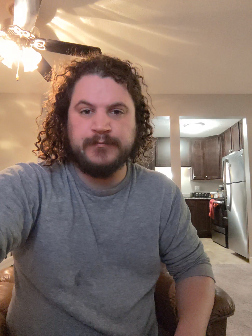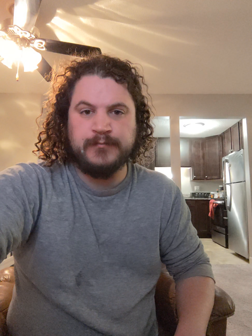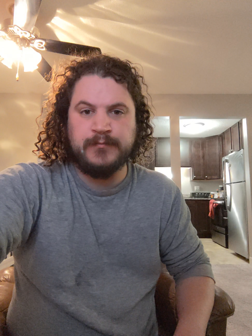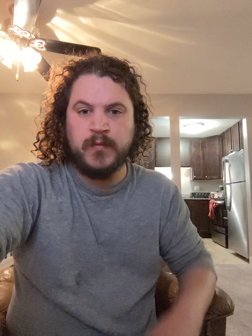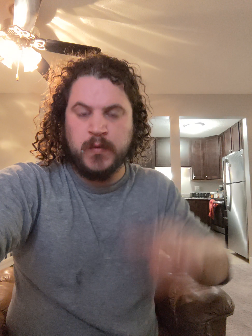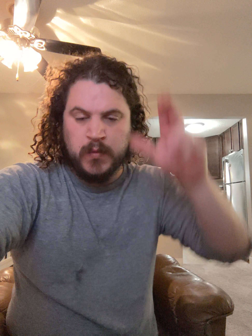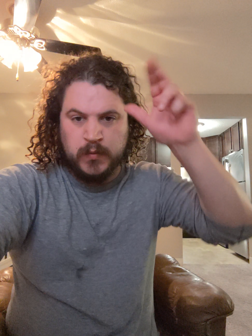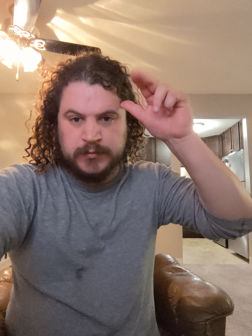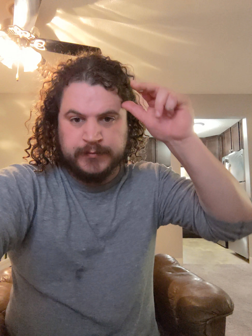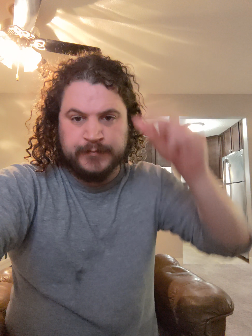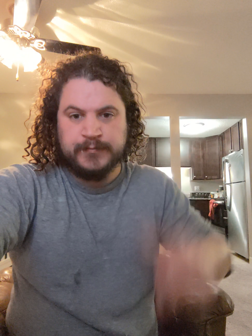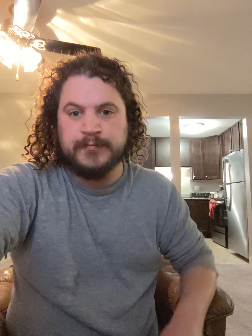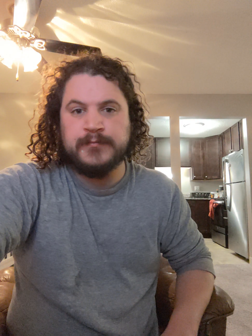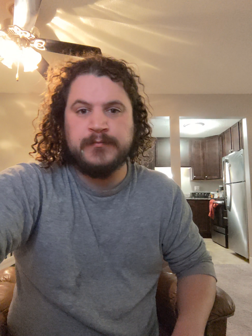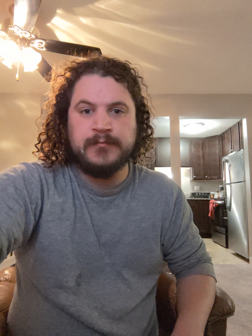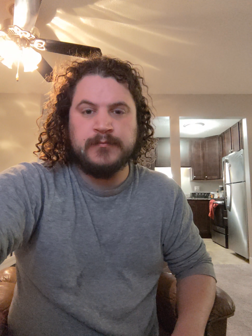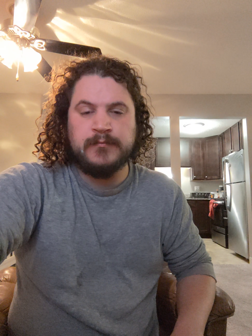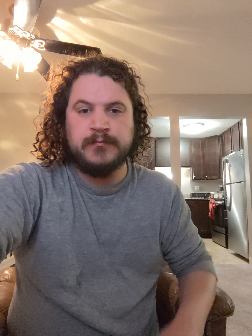horse